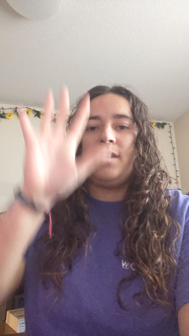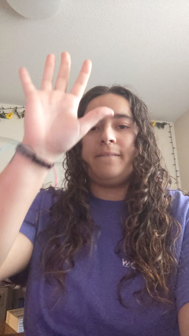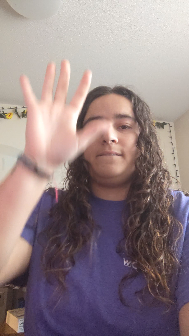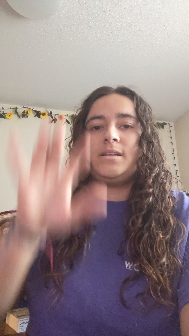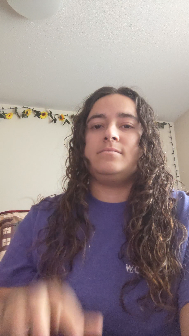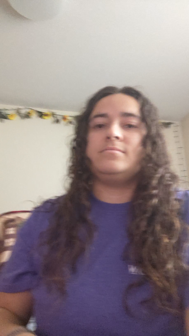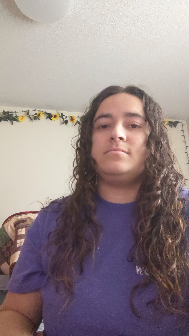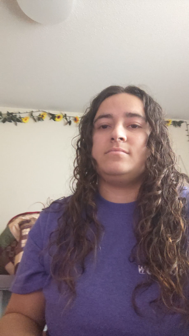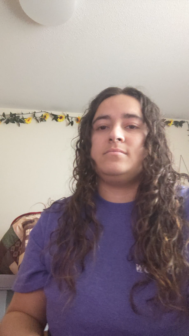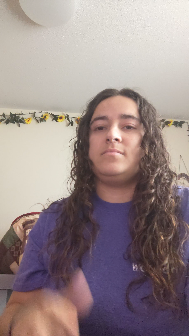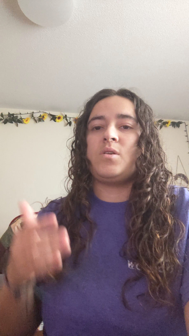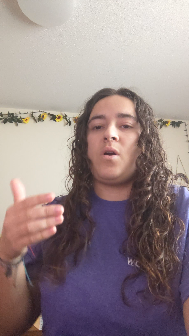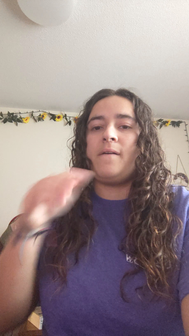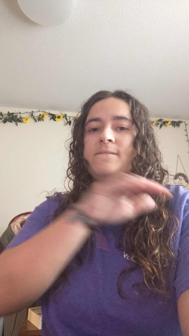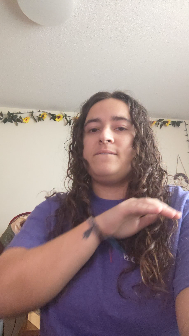cover